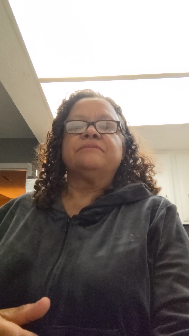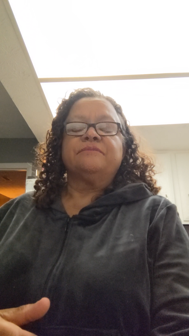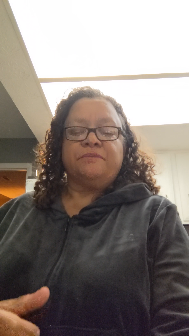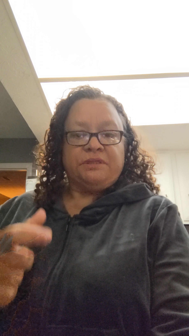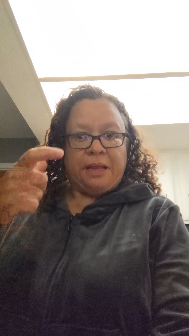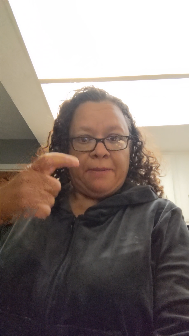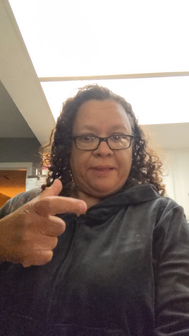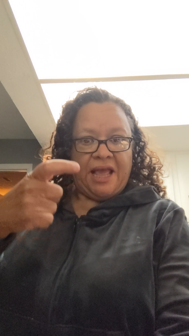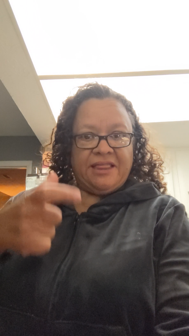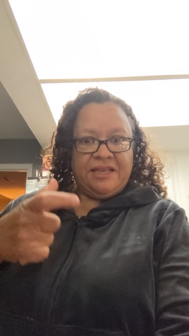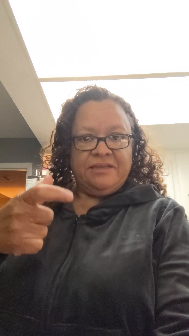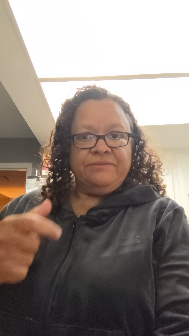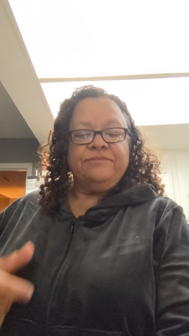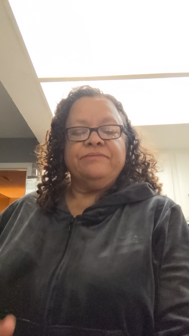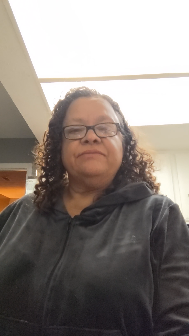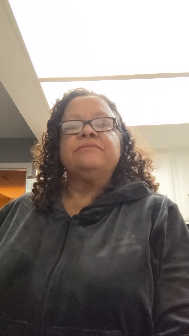plate